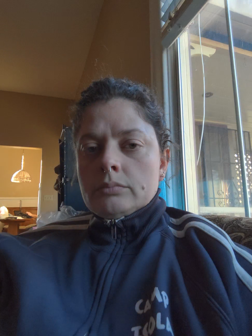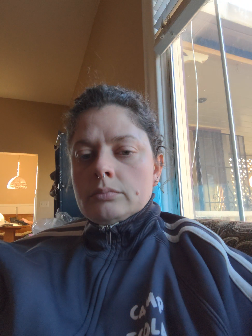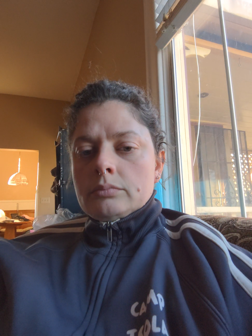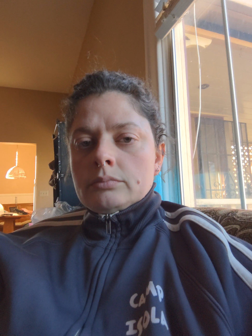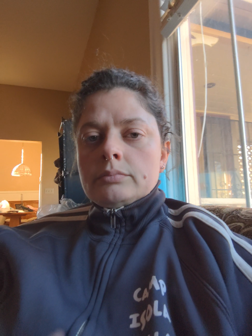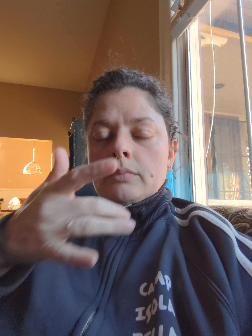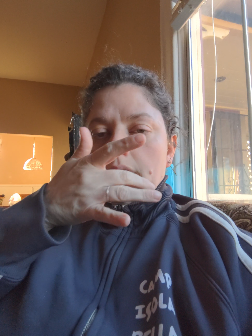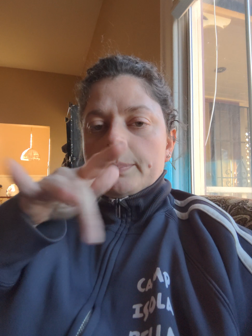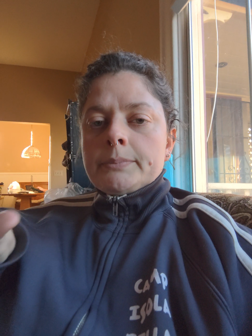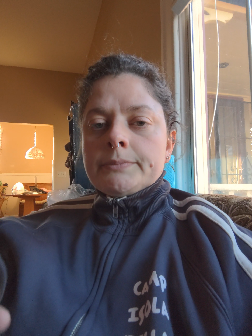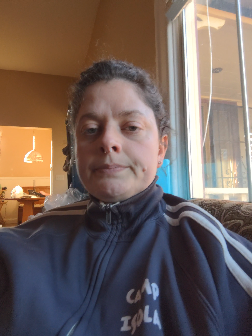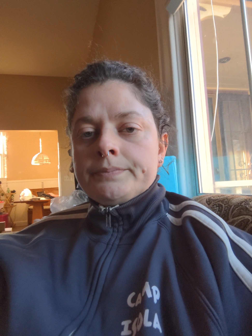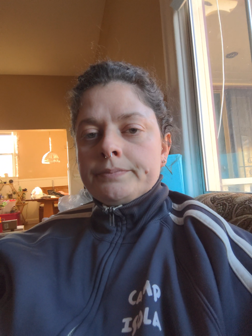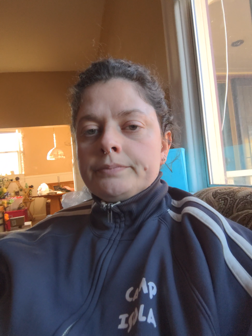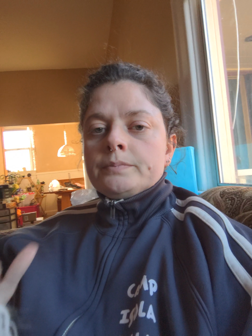empty